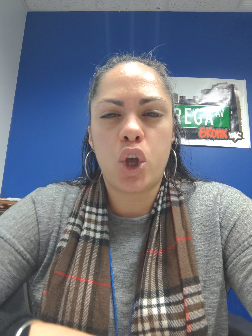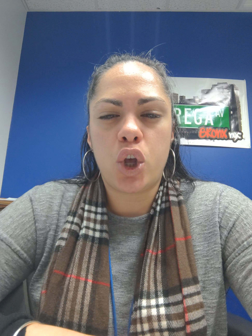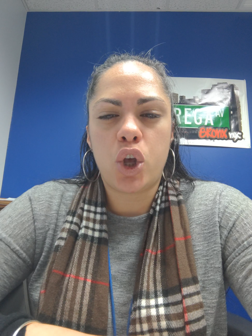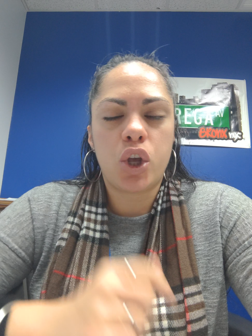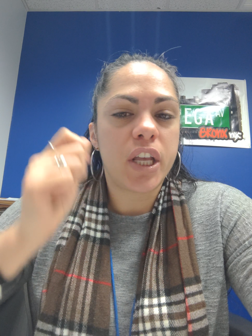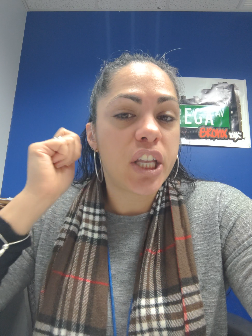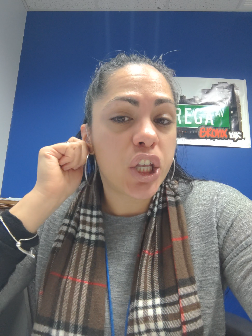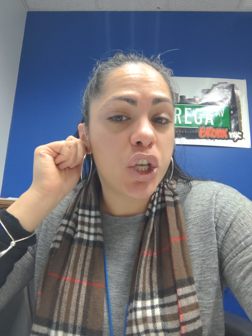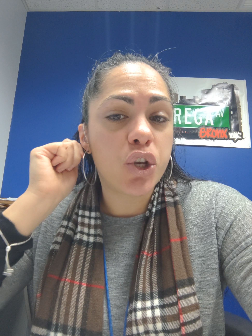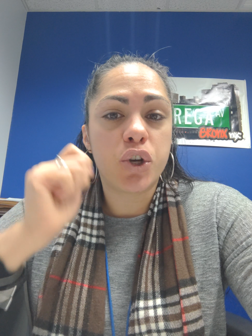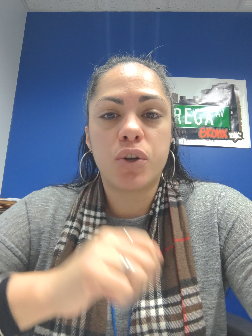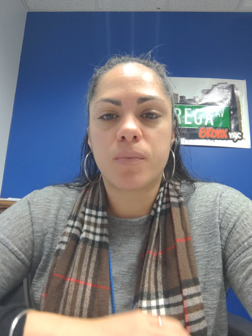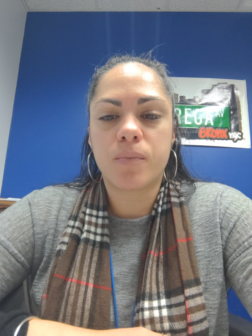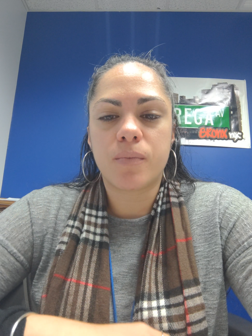ear